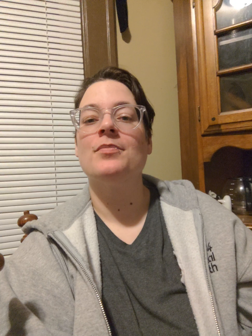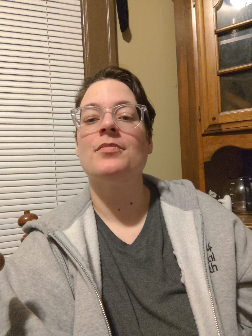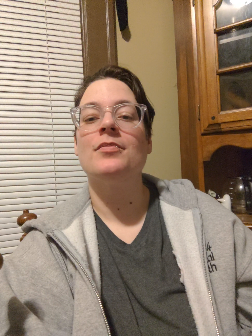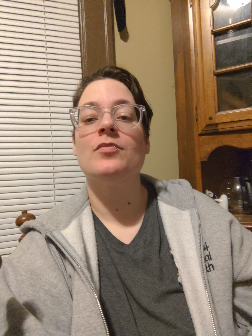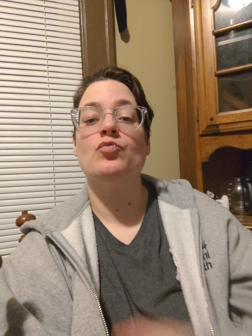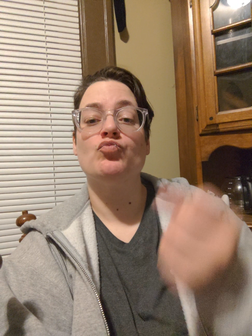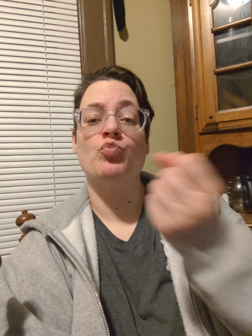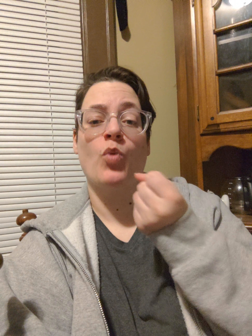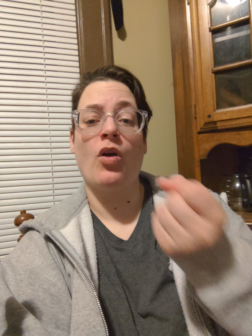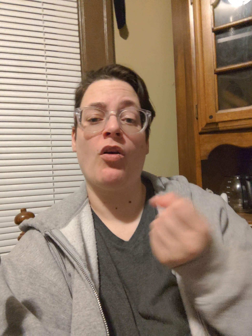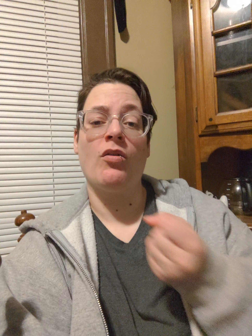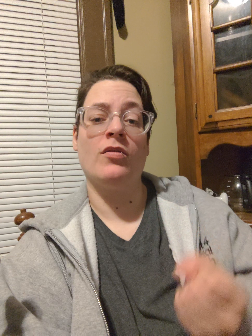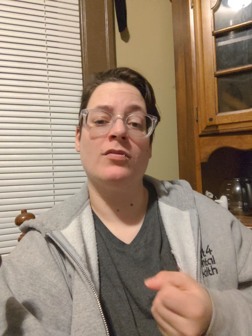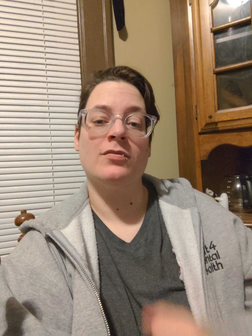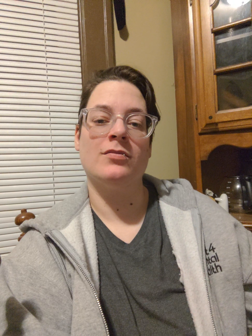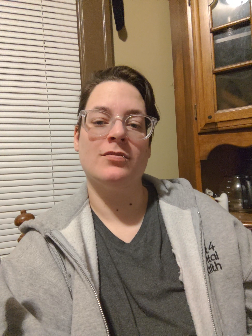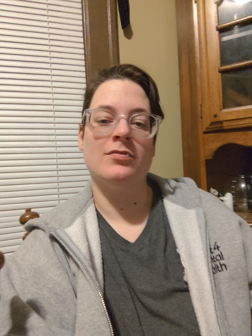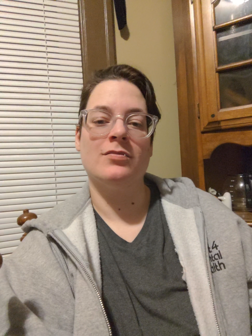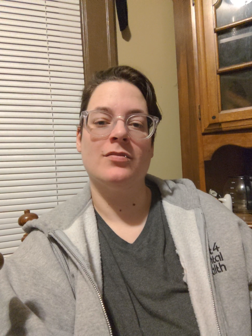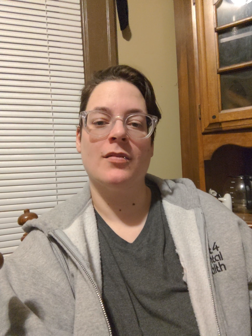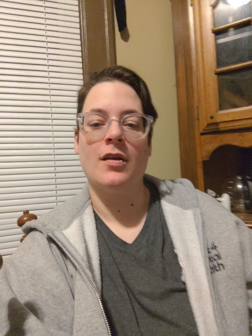drawer